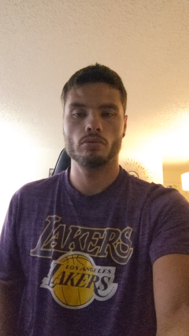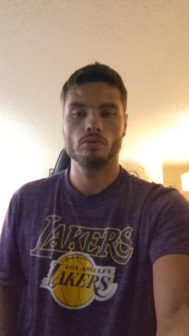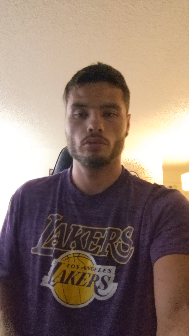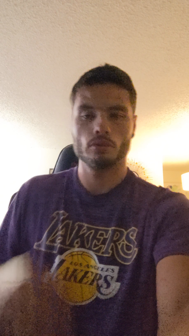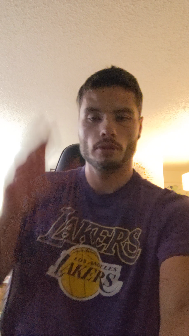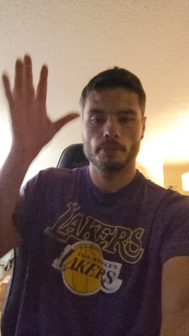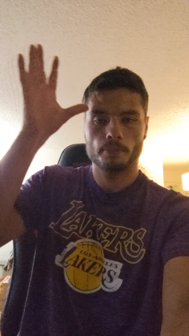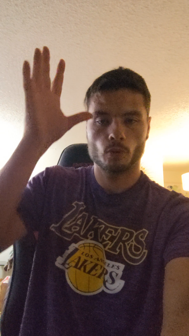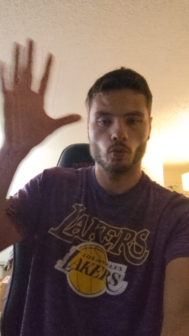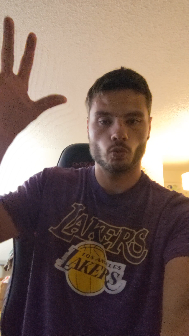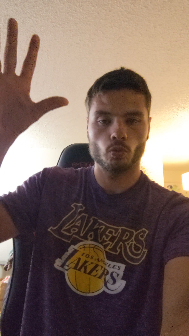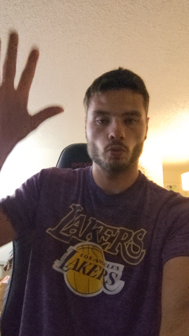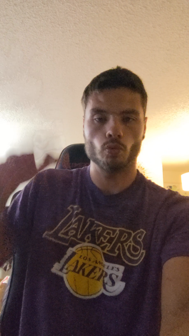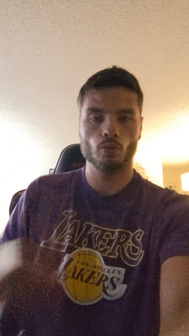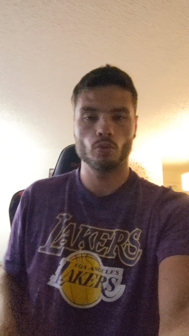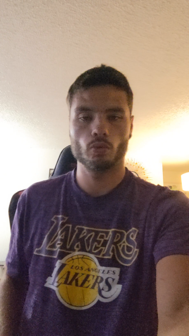moose